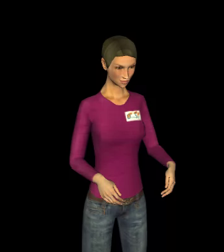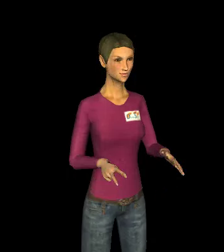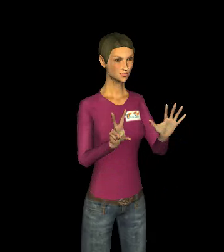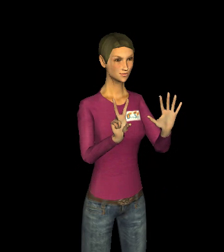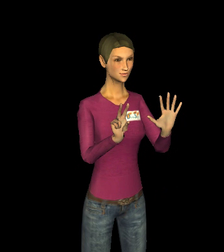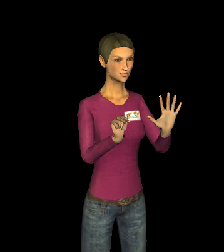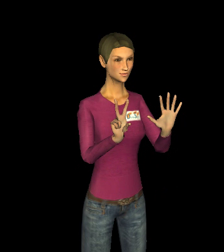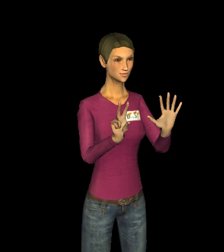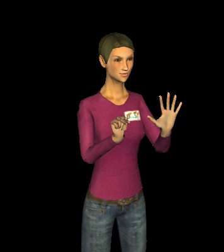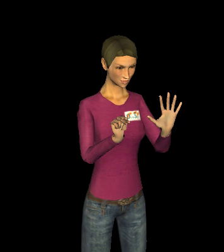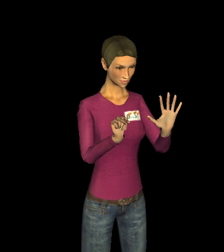80